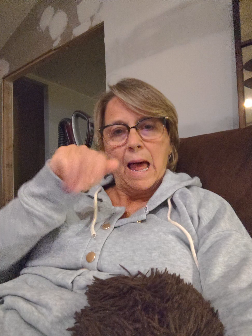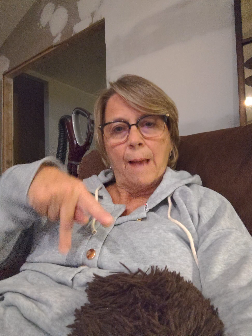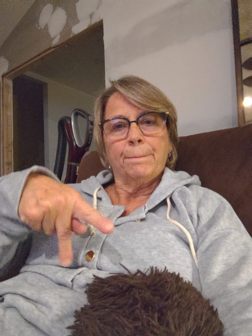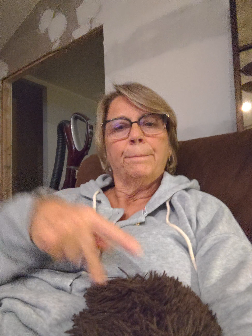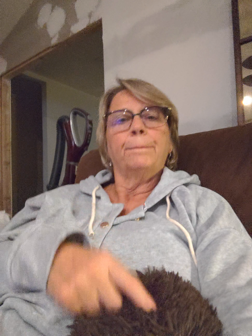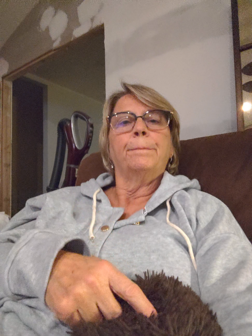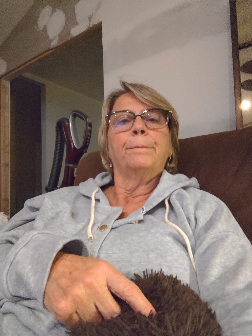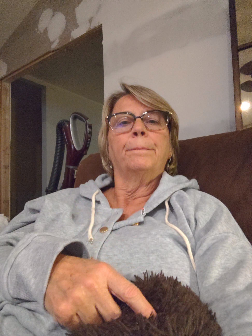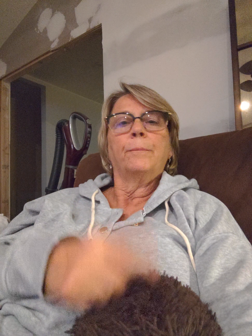nap